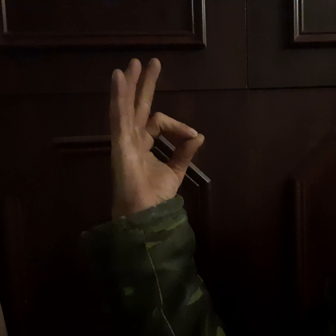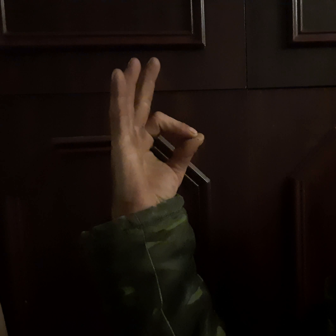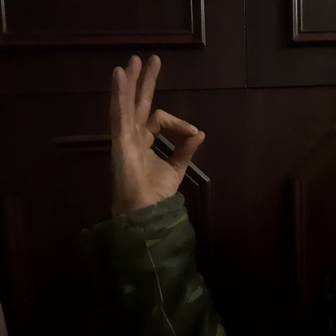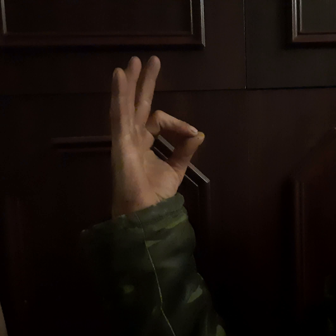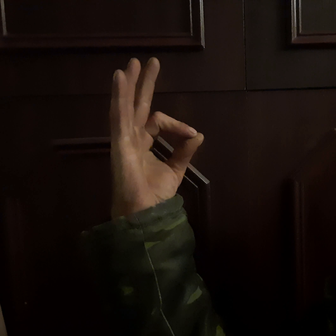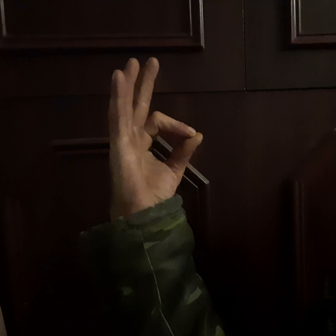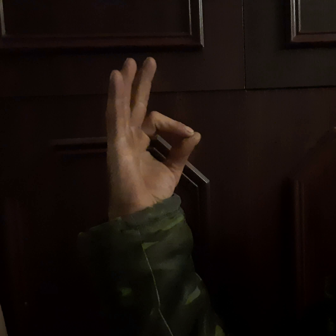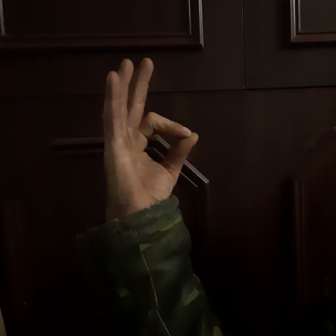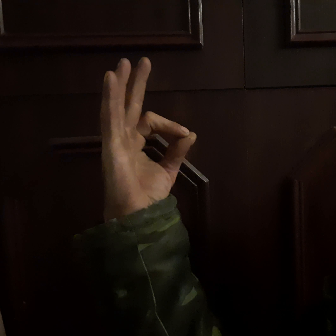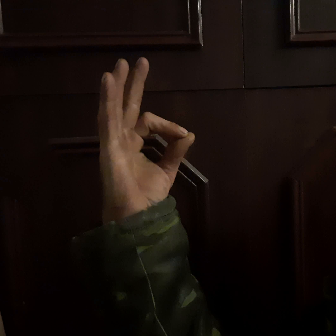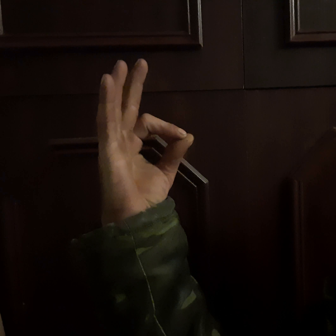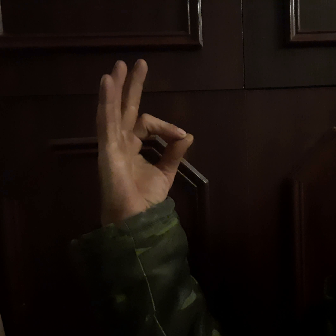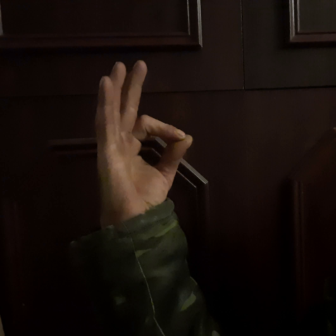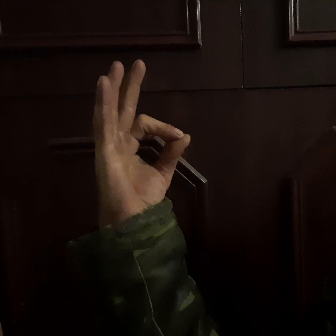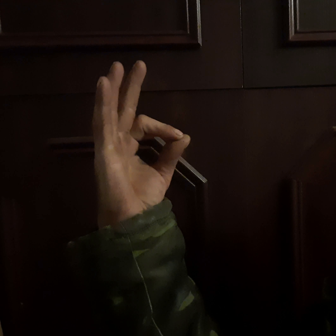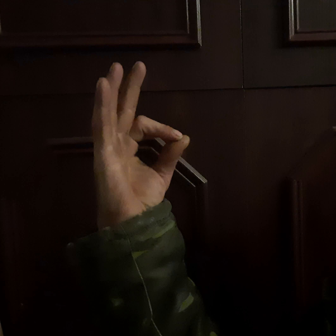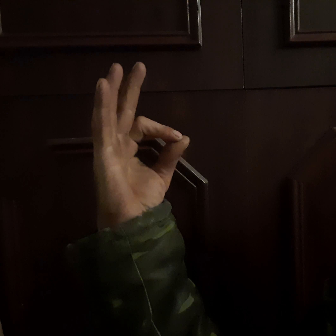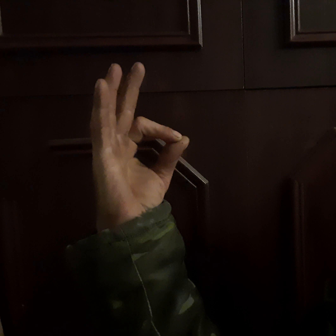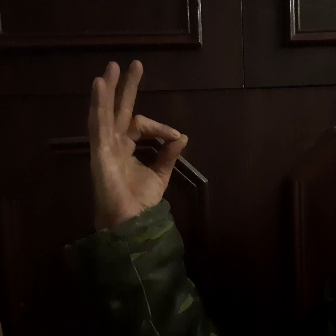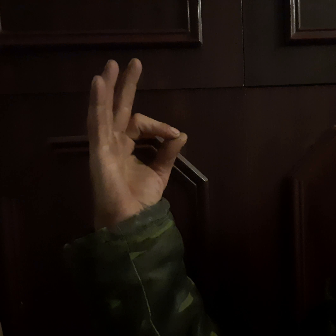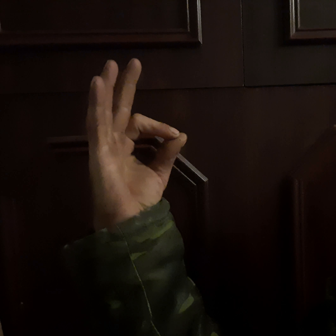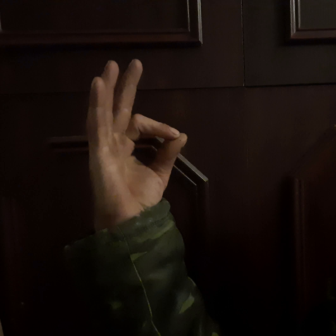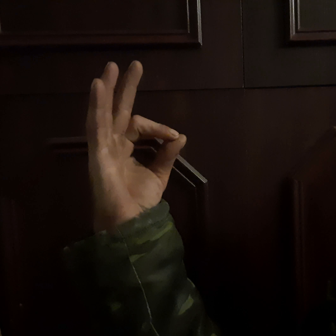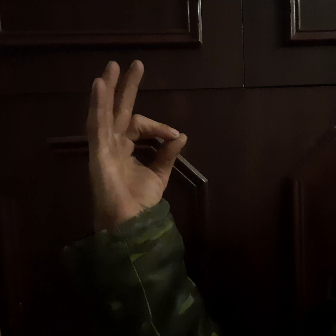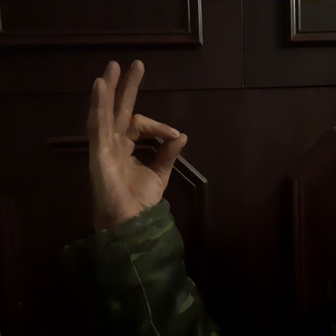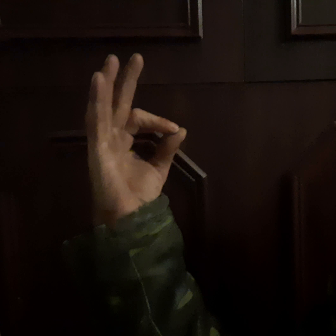О